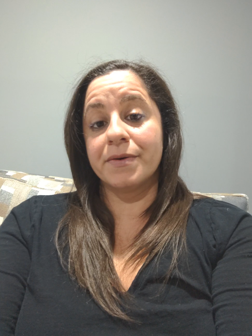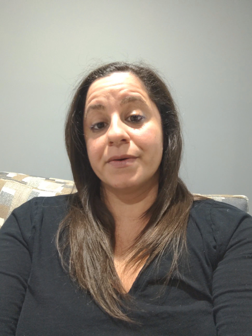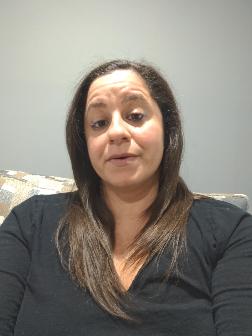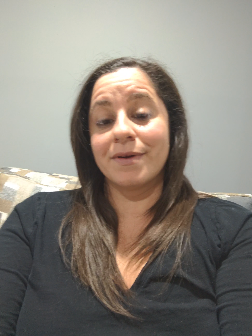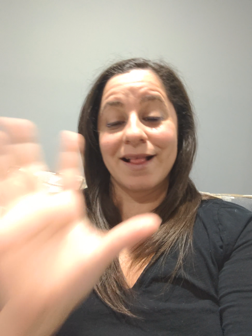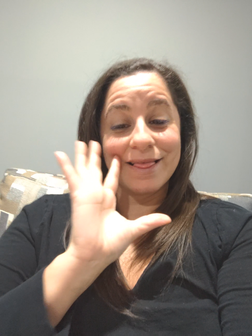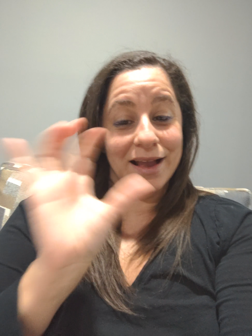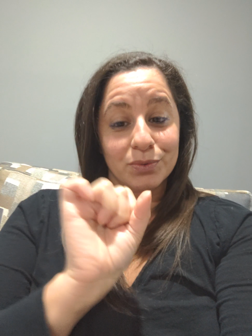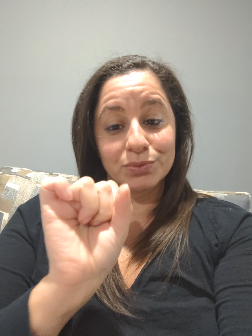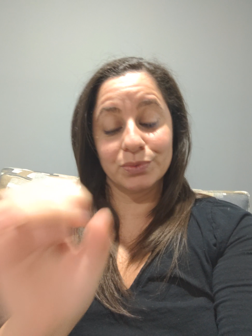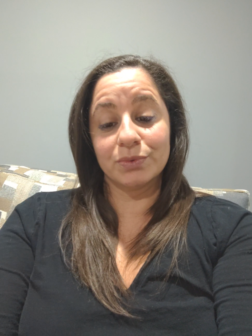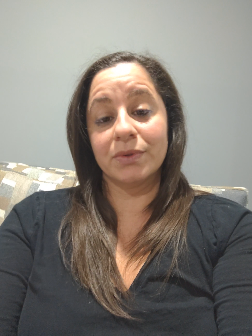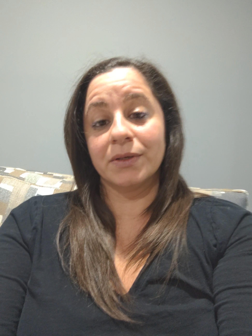loud